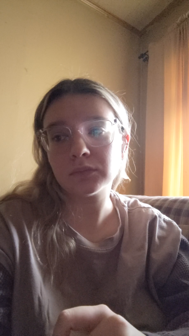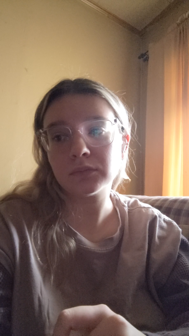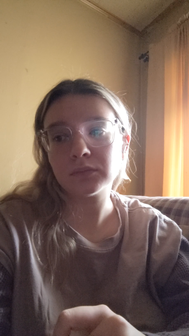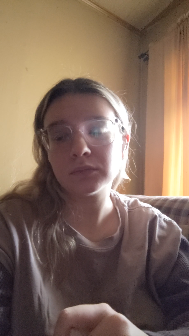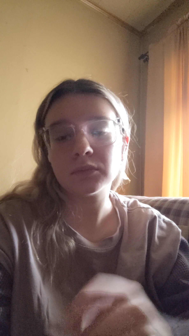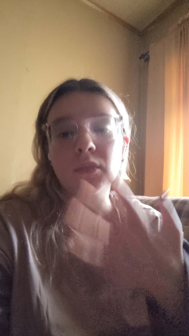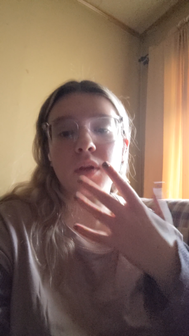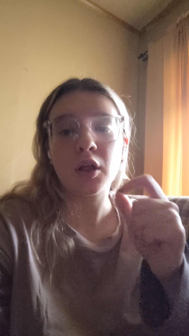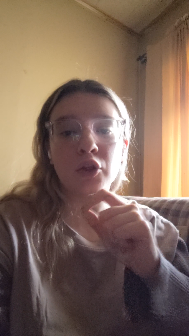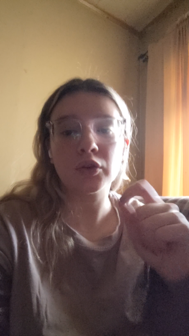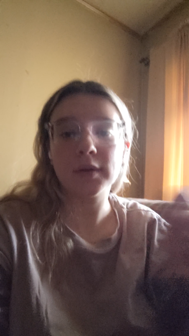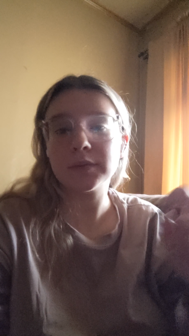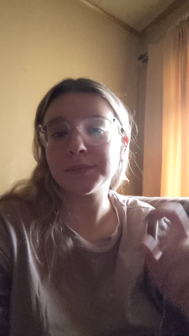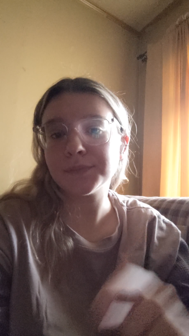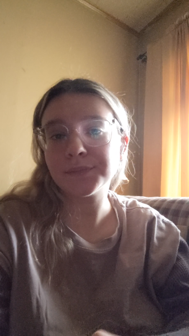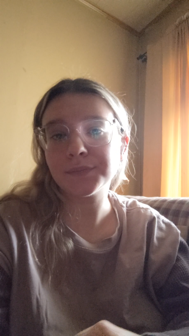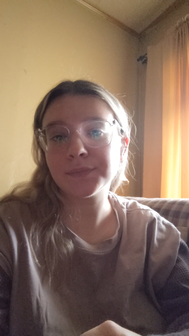crayon